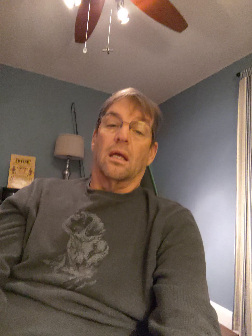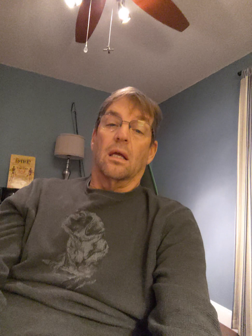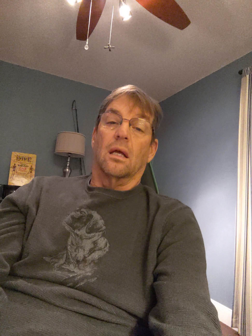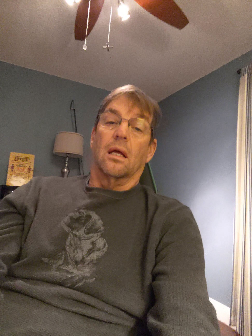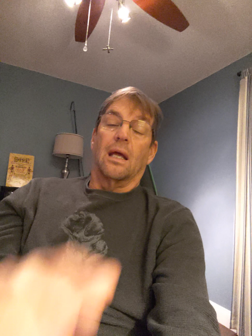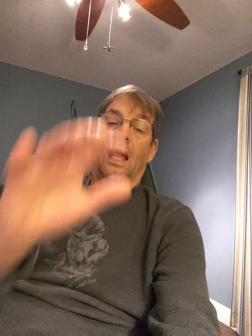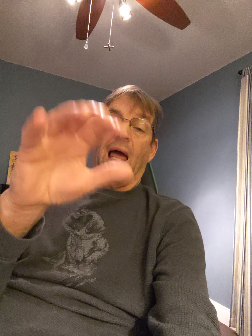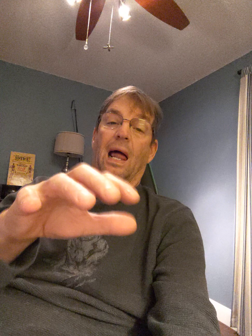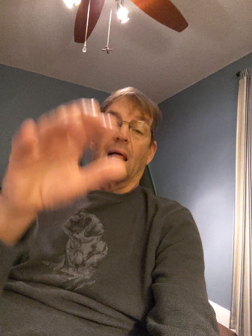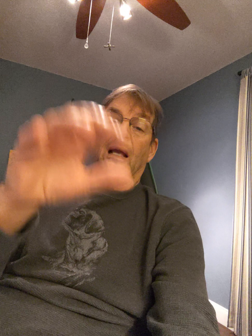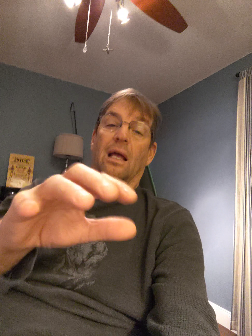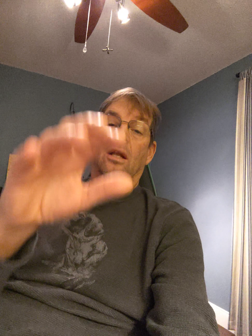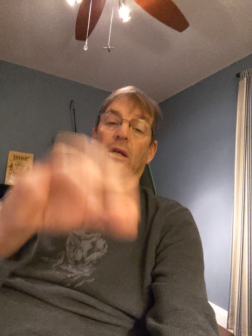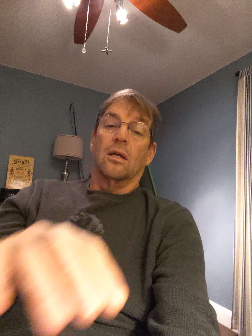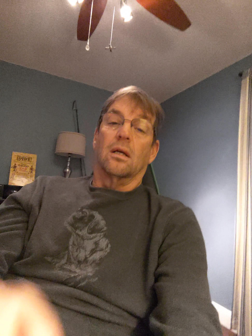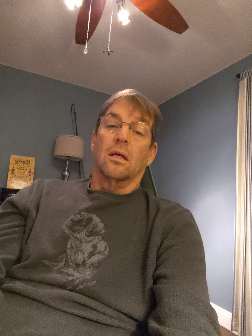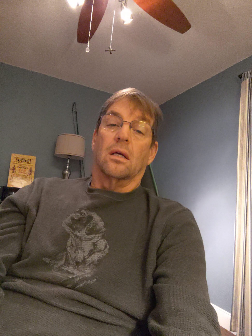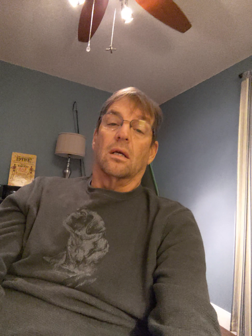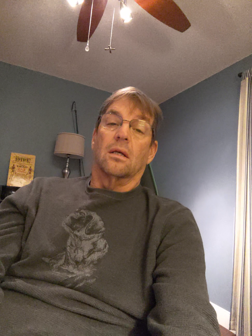alligator